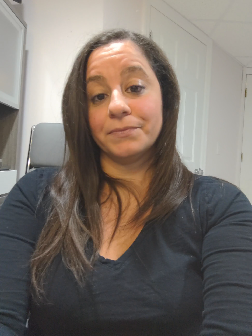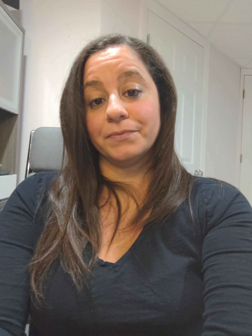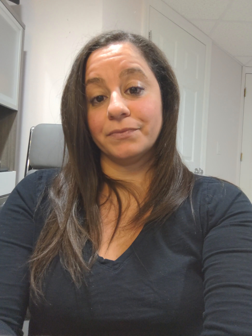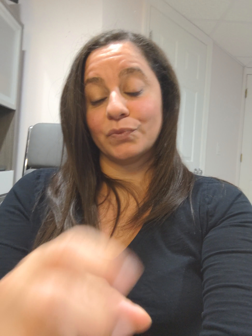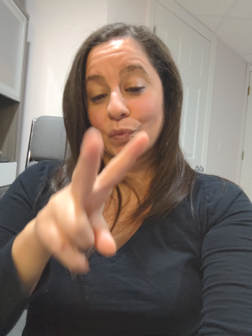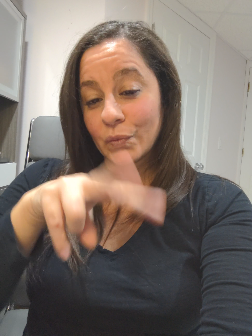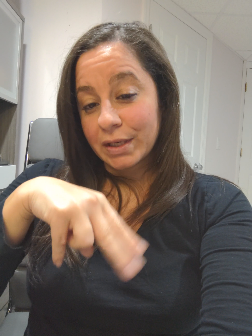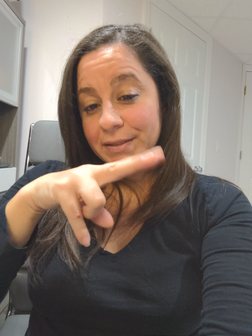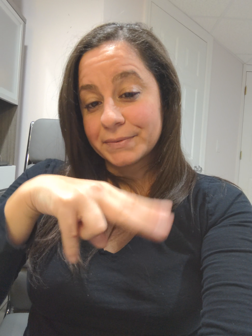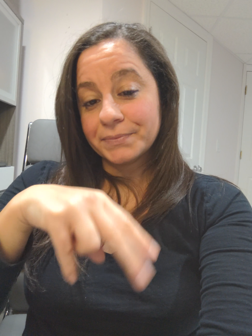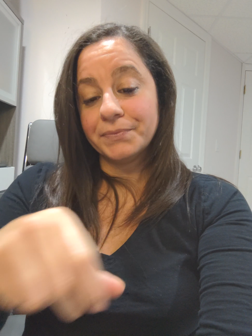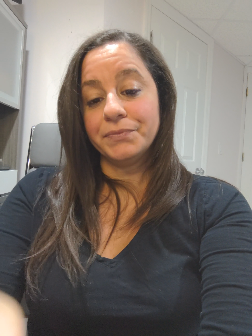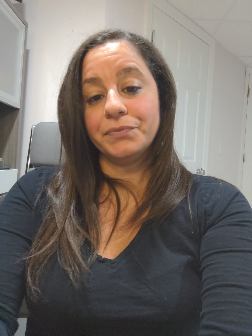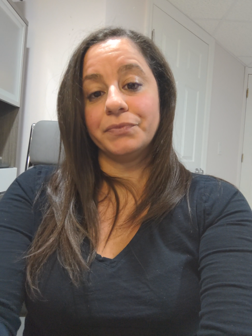read